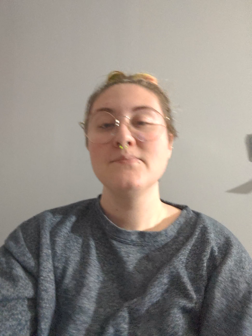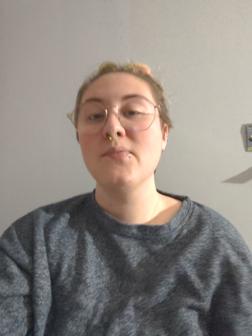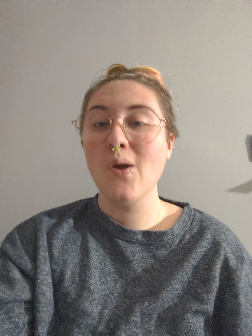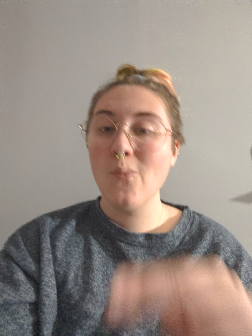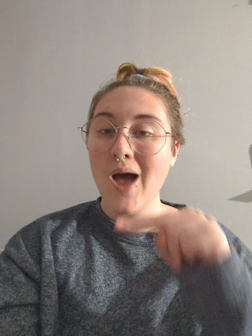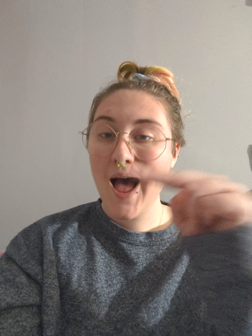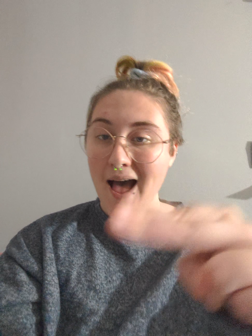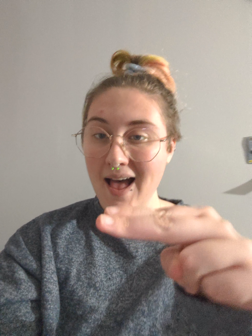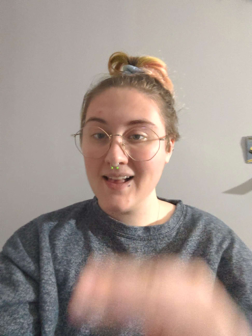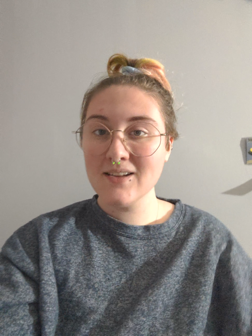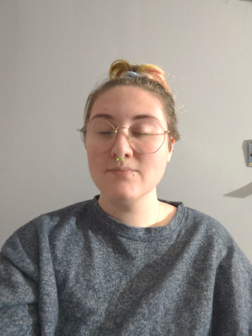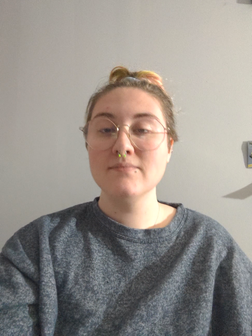ride